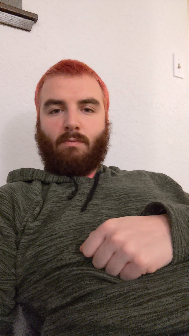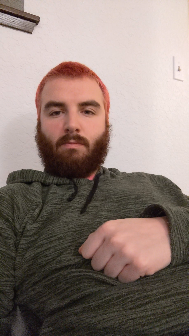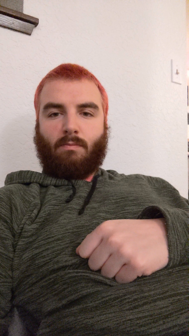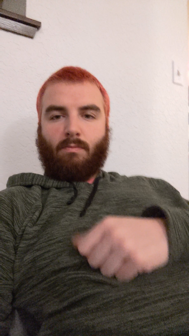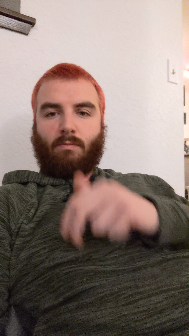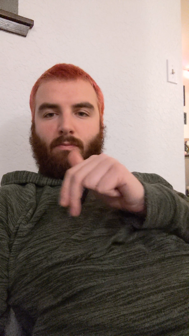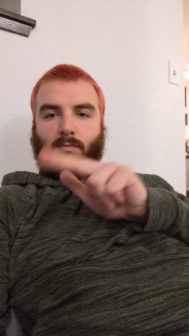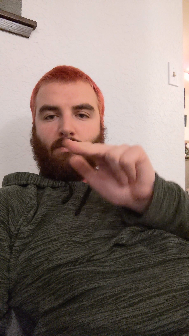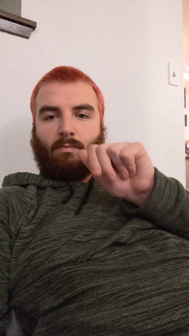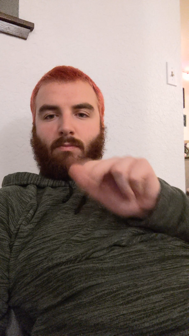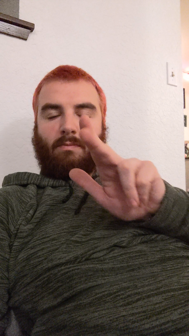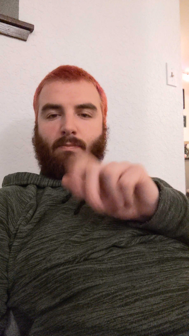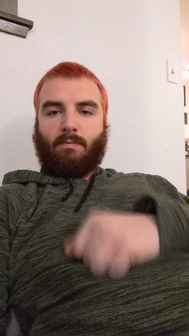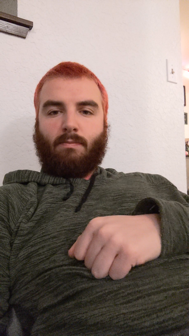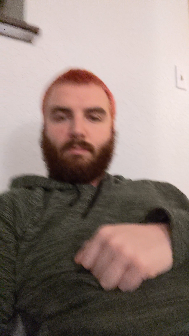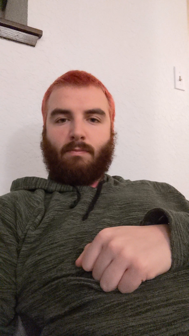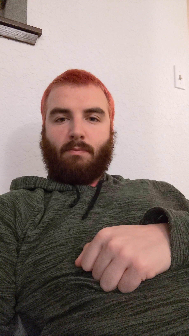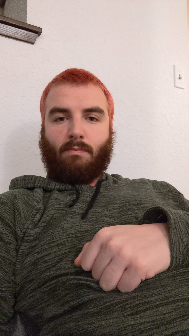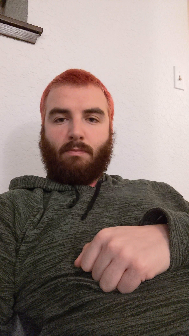lick